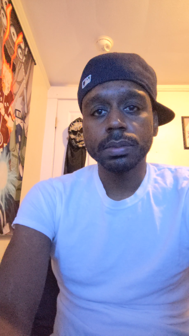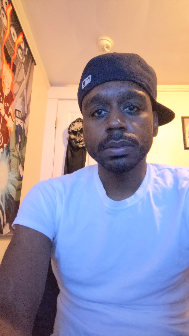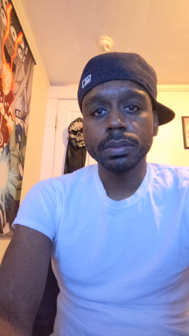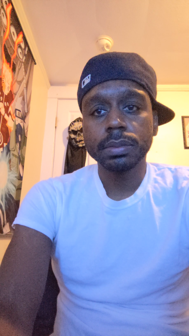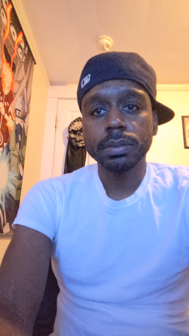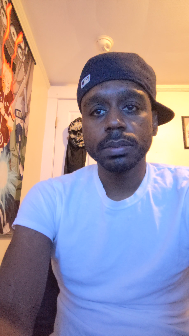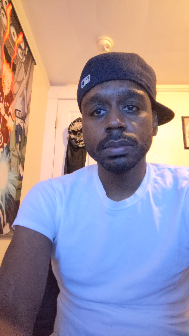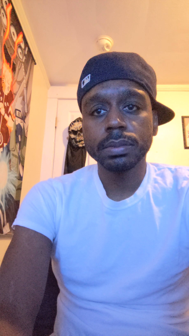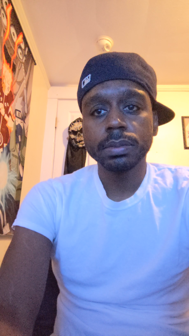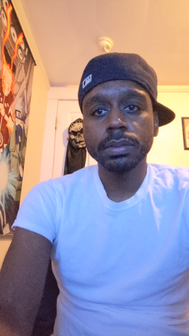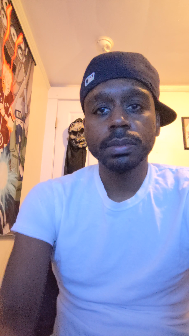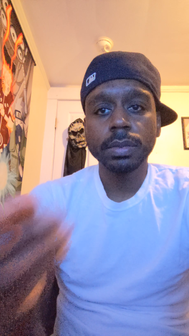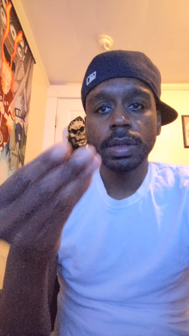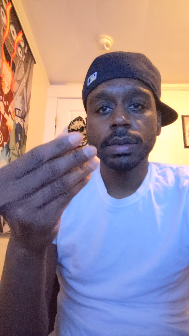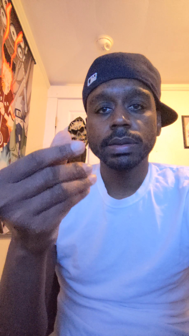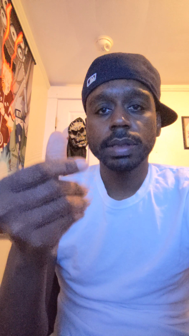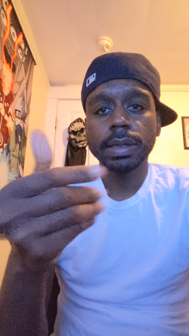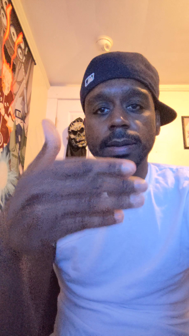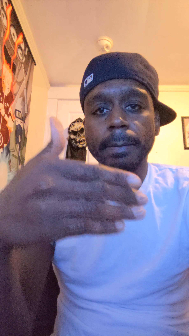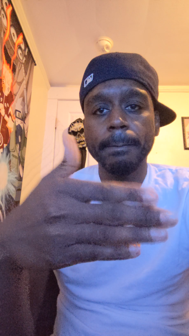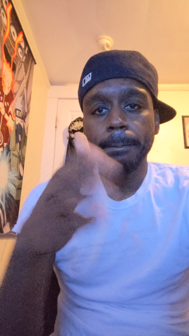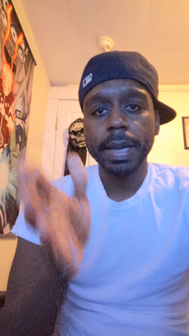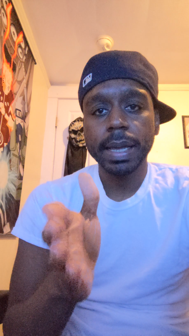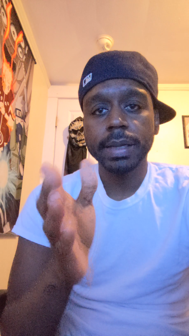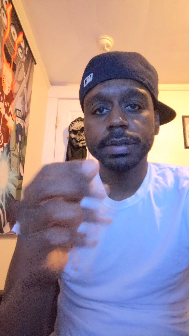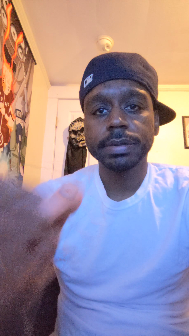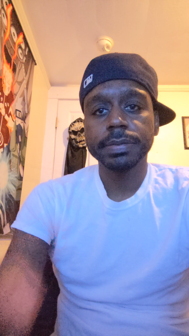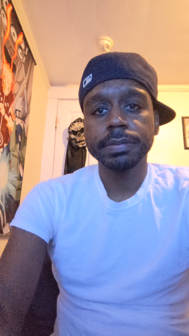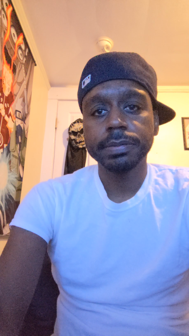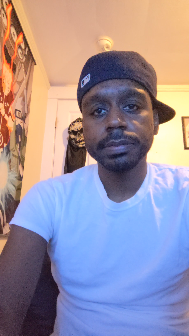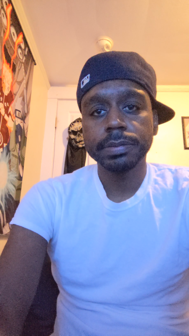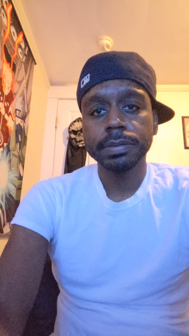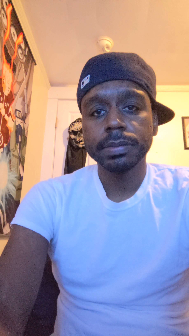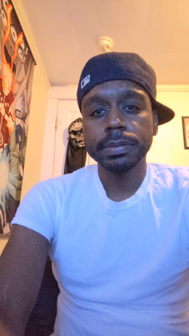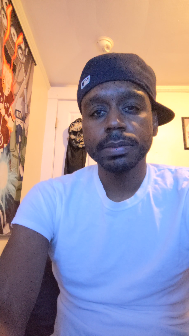sandbox